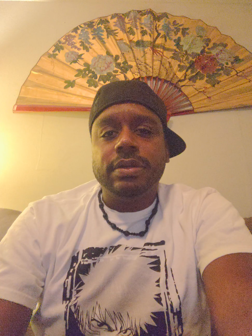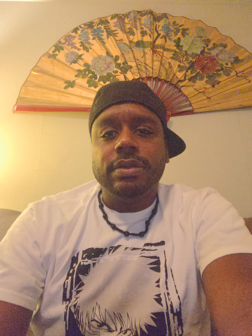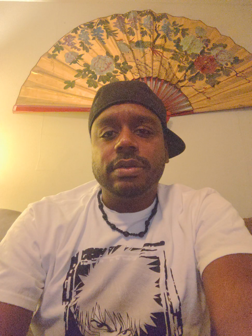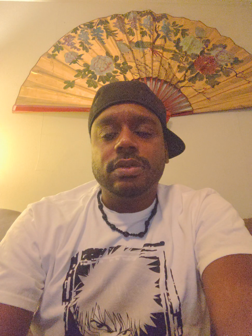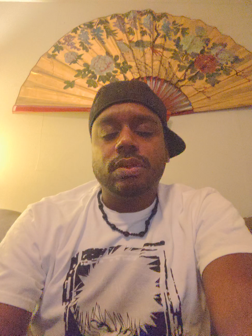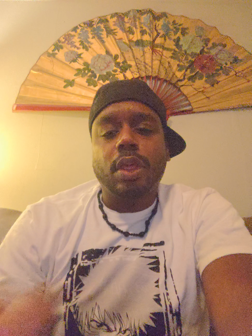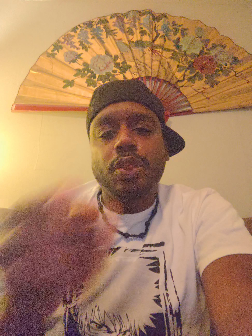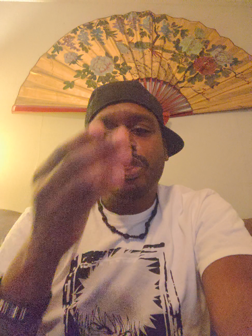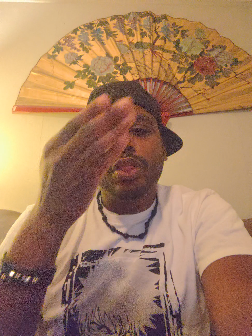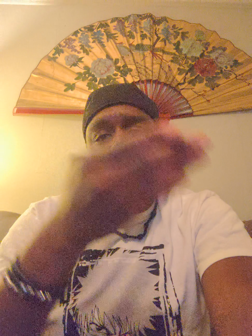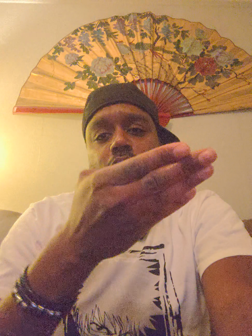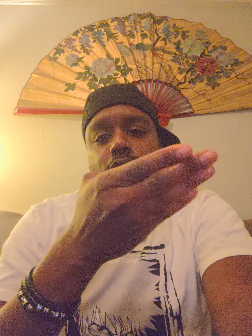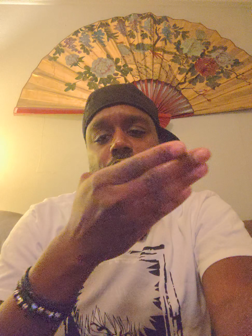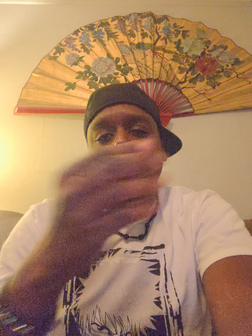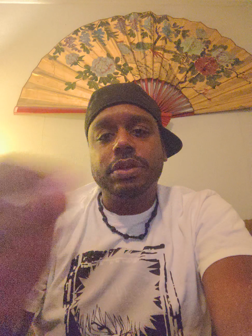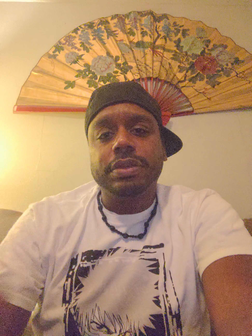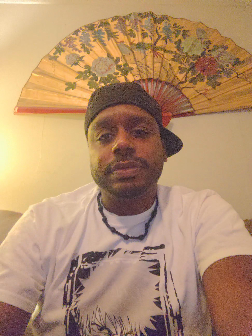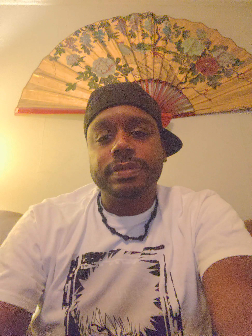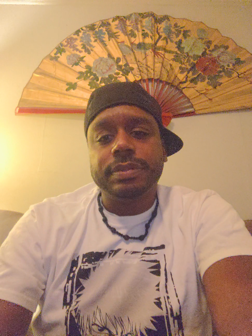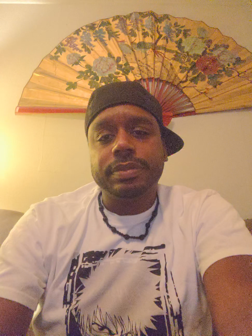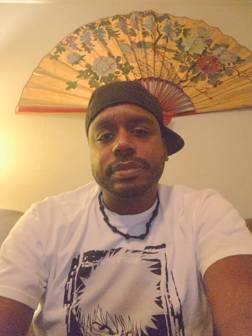there